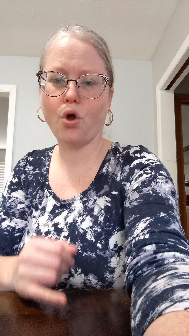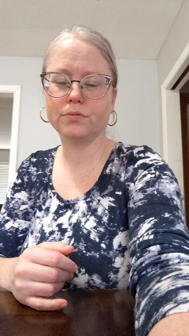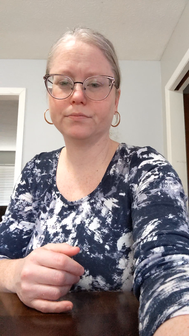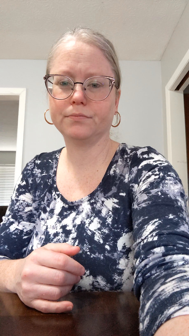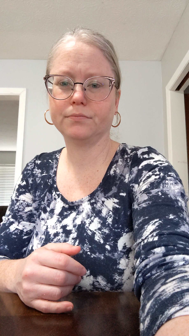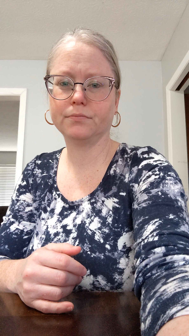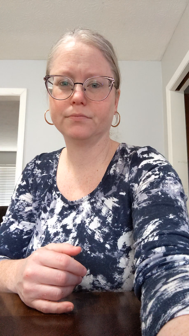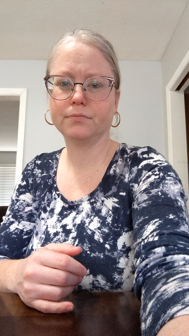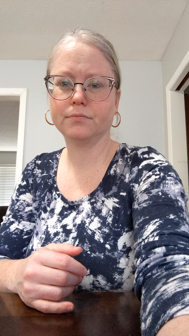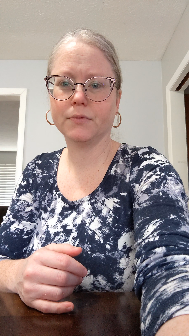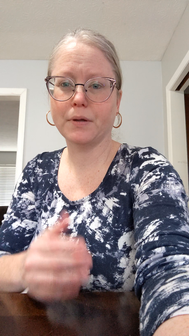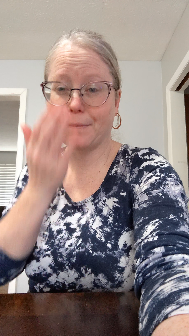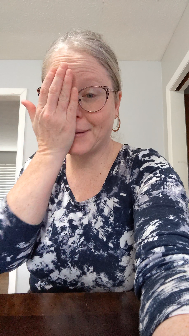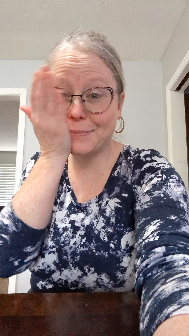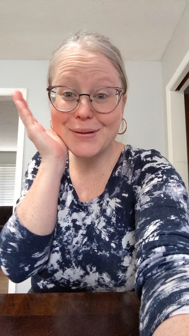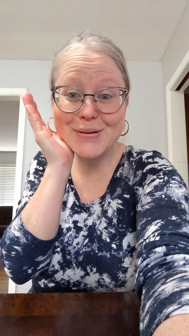peekaboo